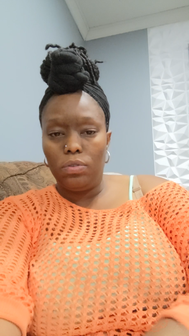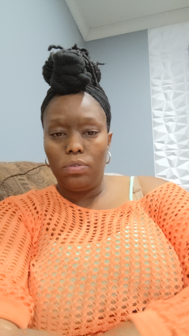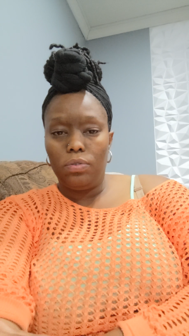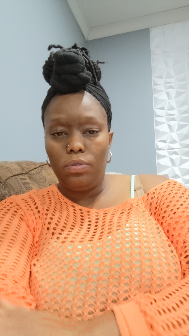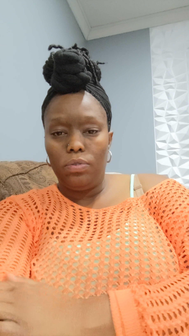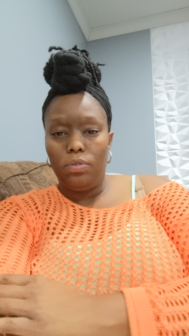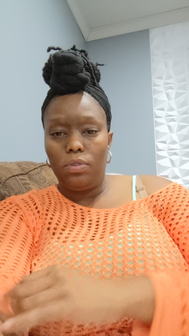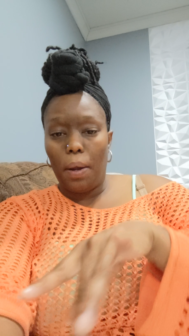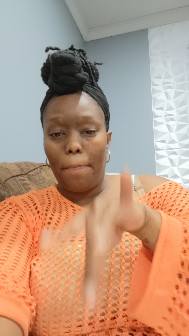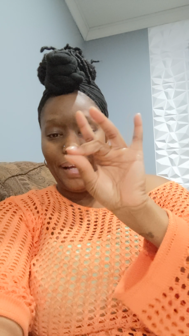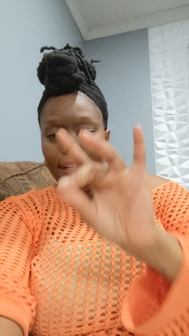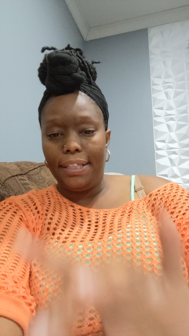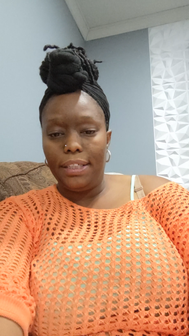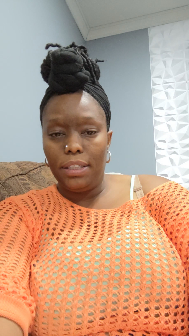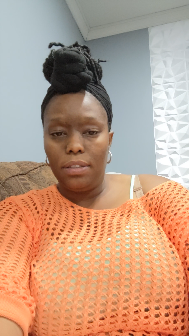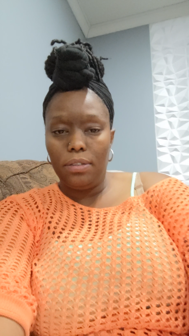pick